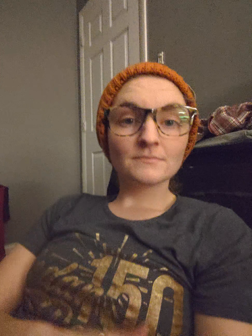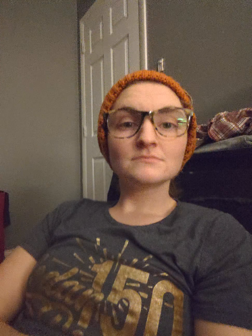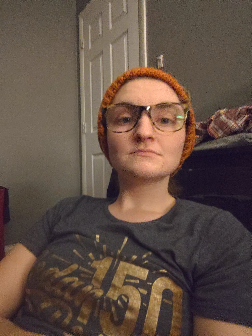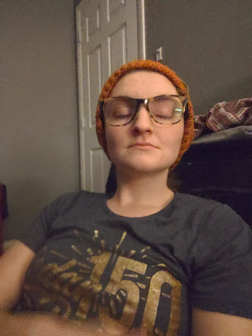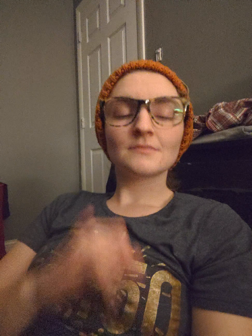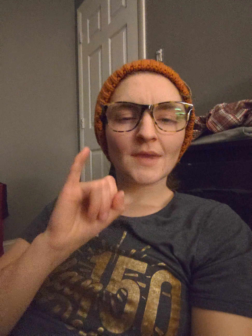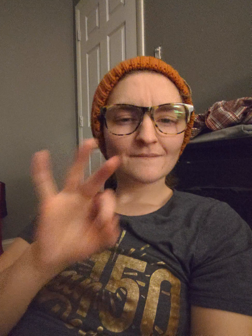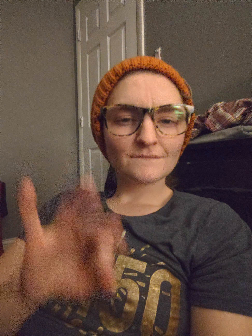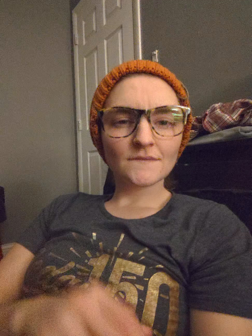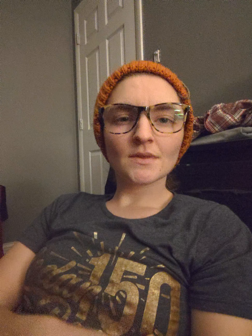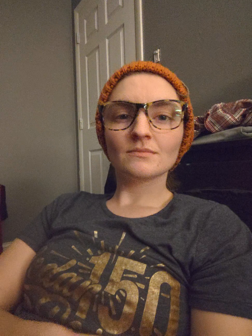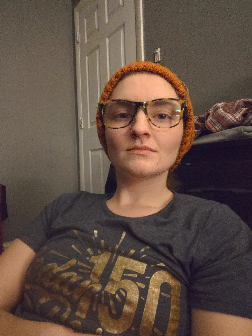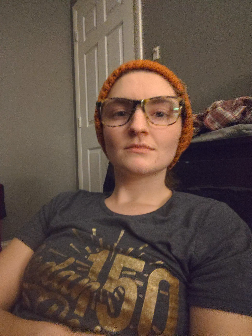if